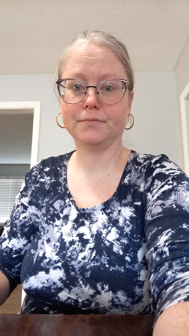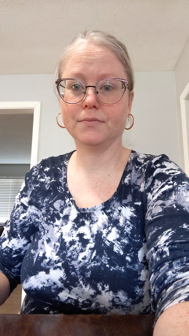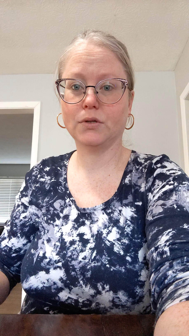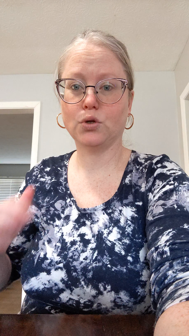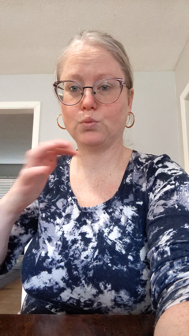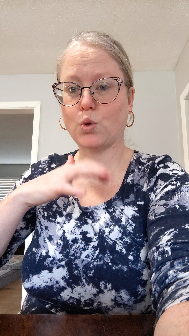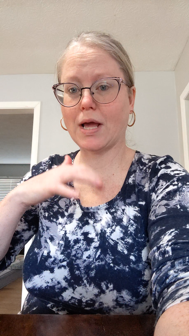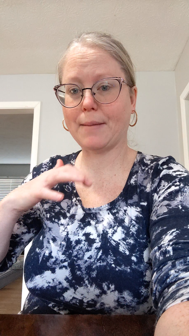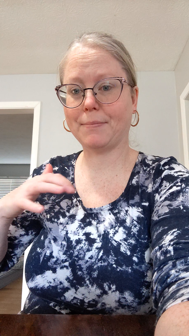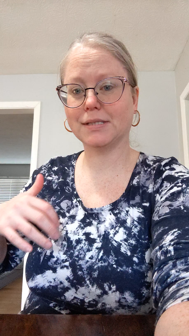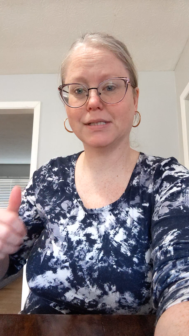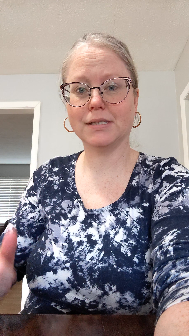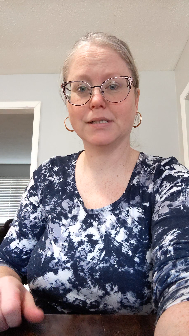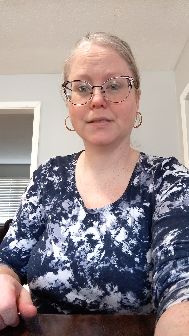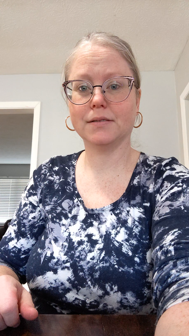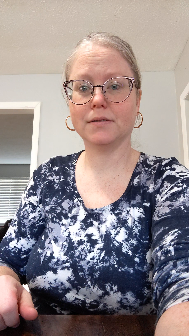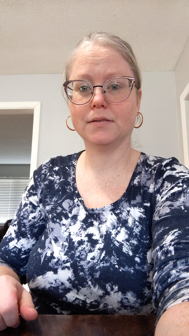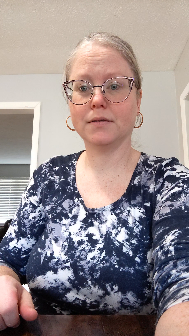grapes